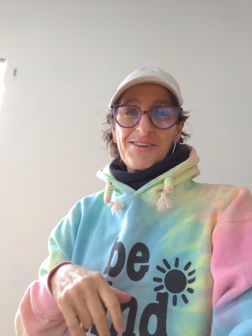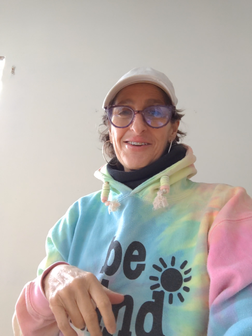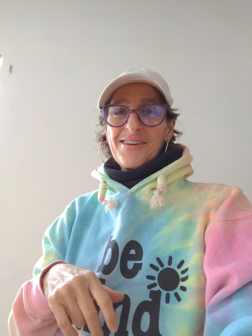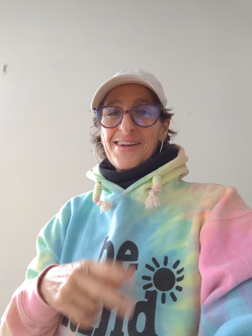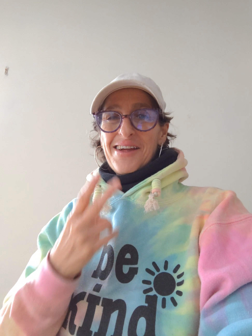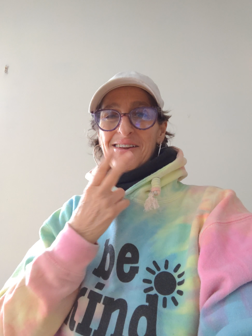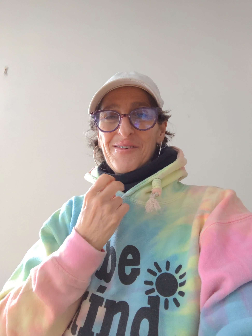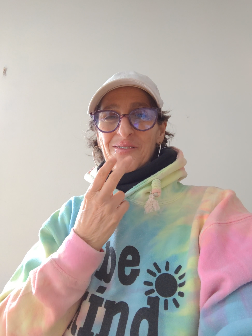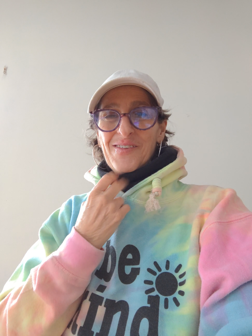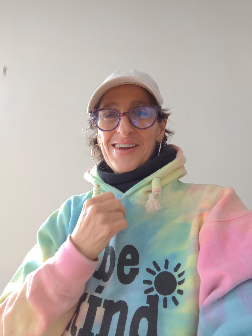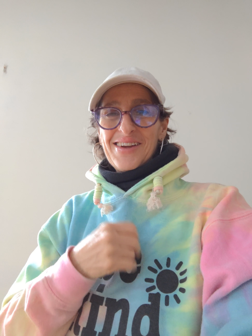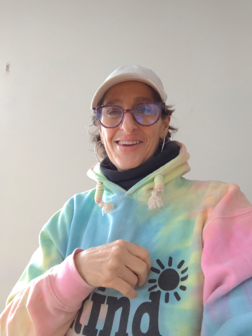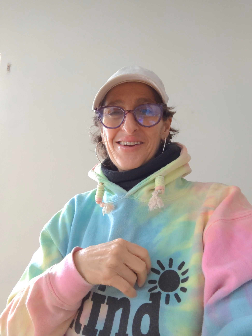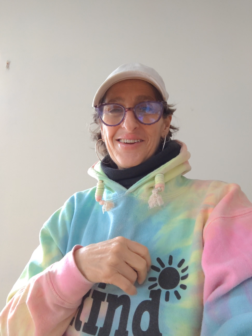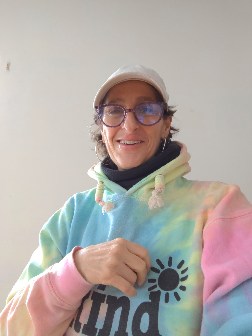underwear